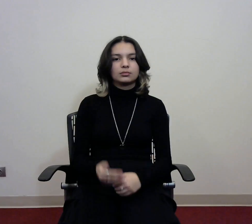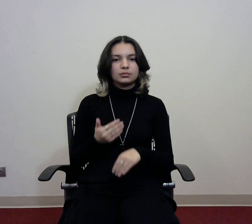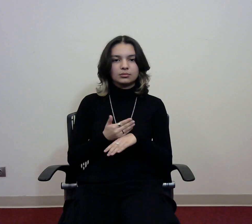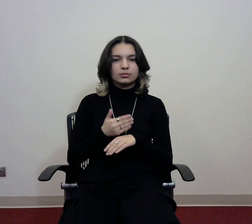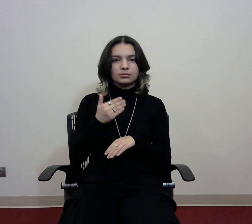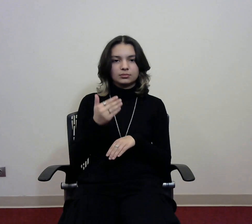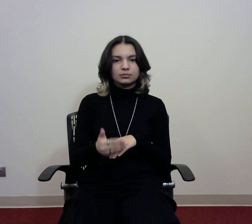gecikmək